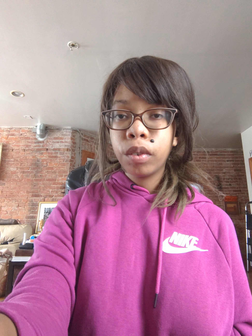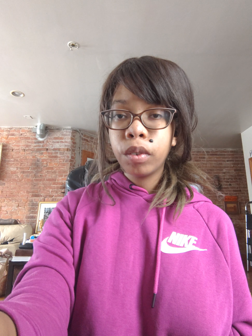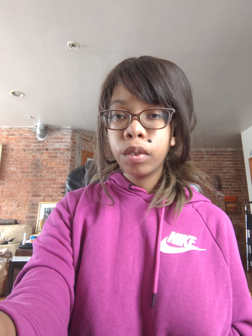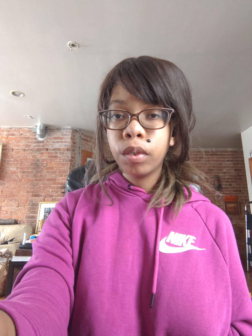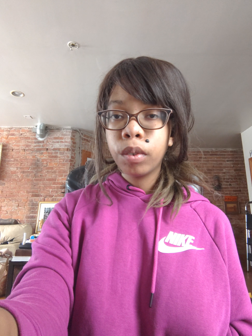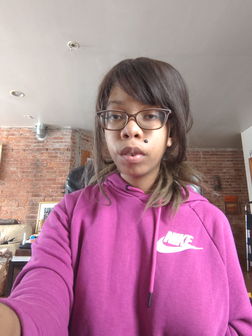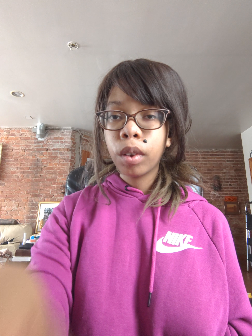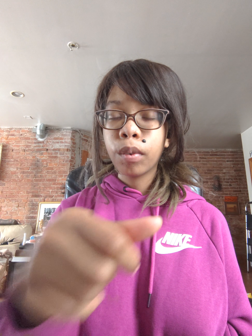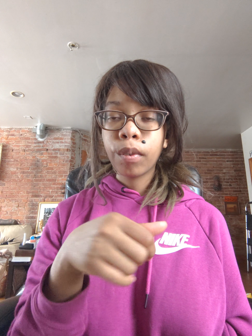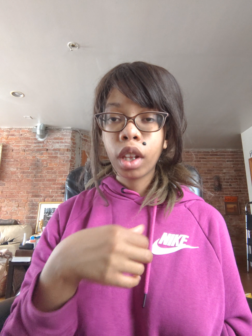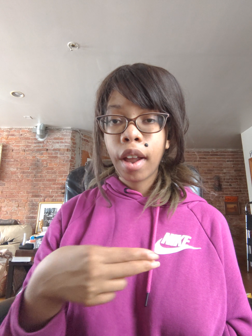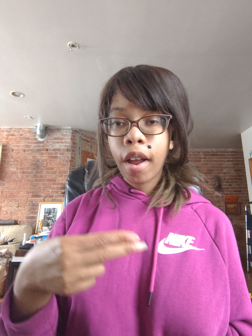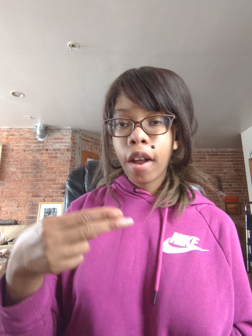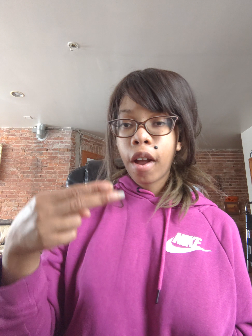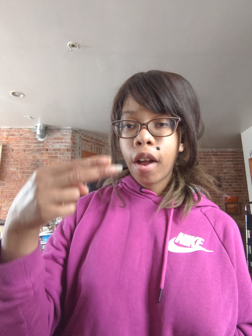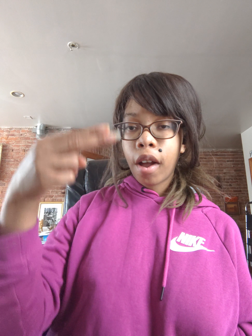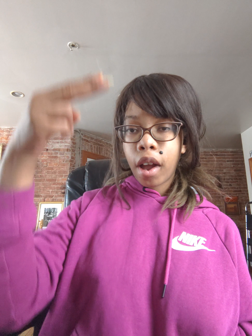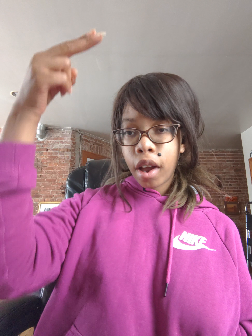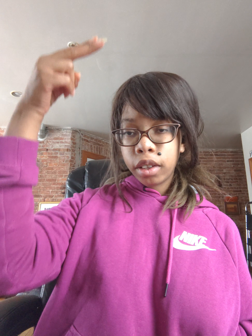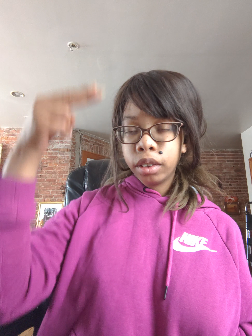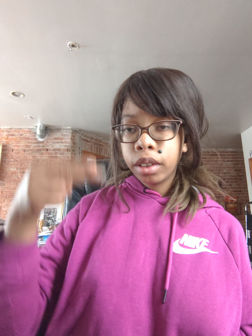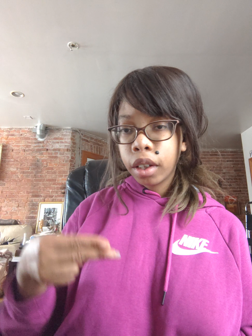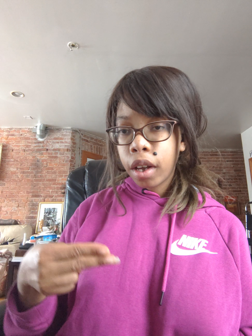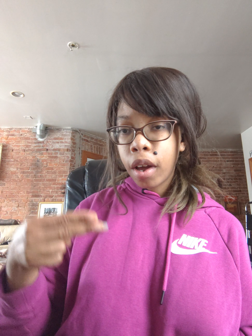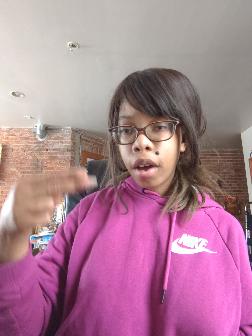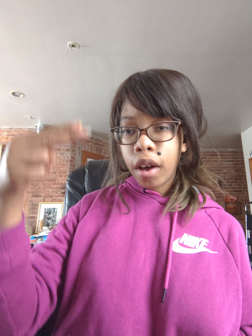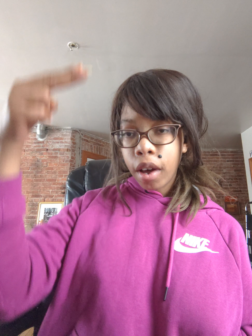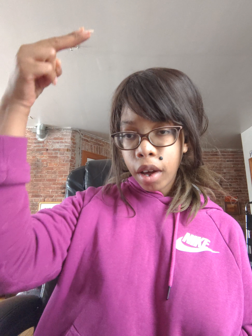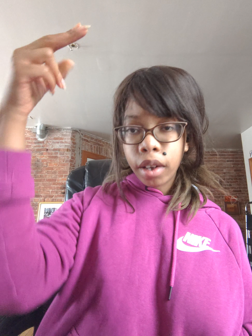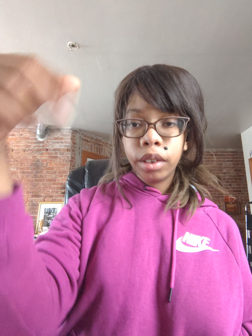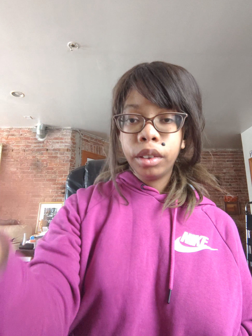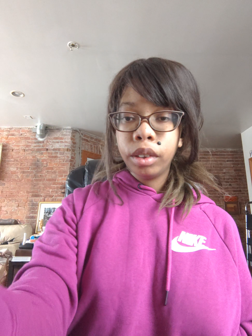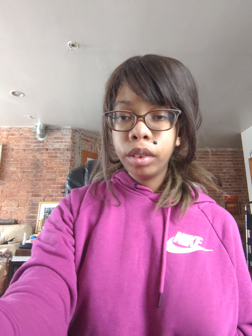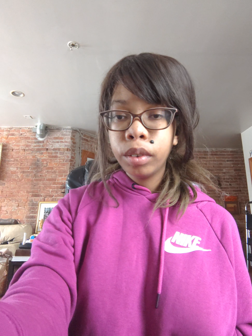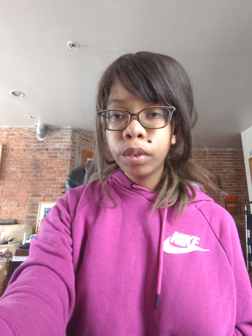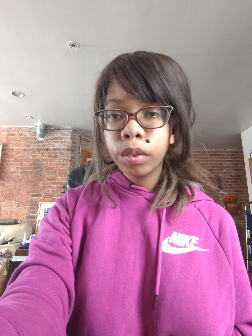high